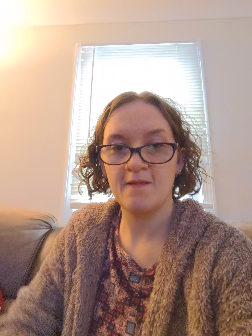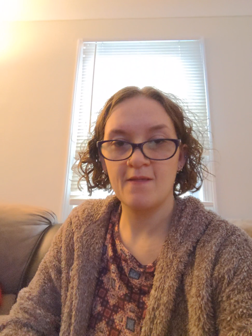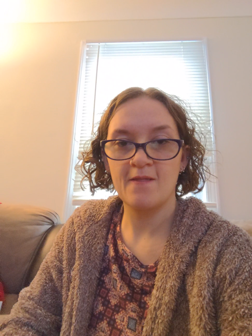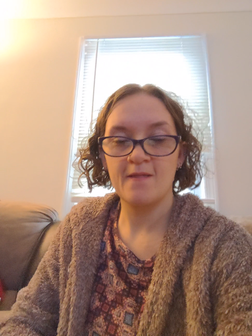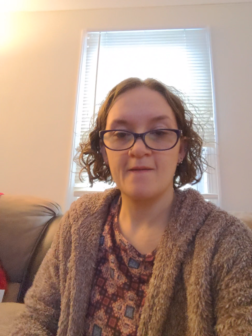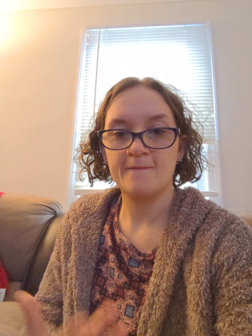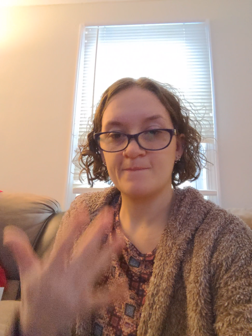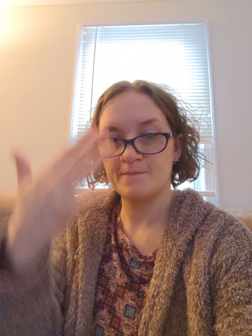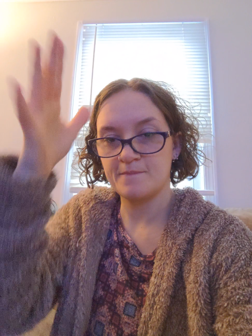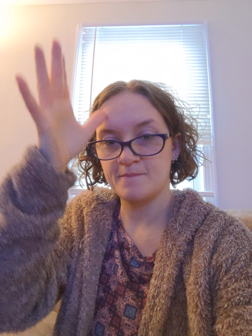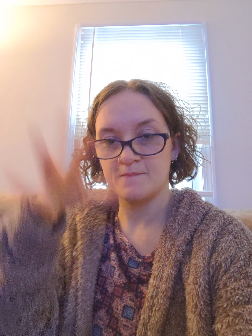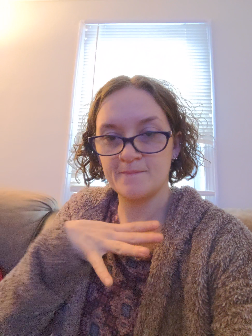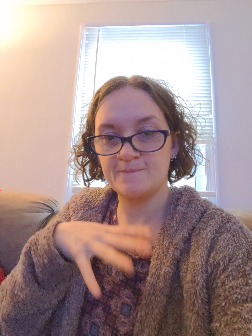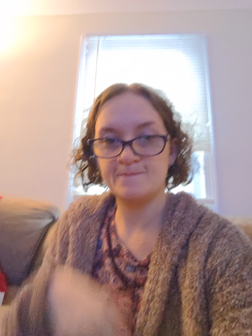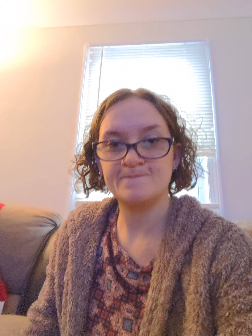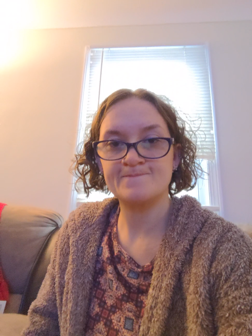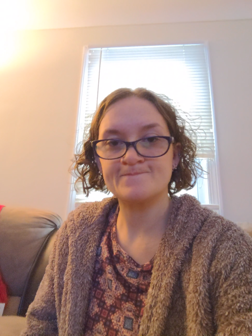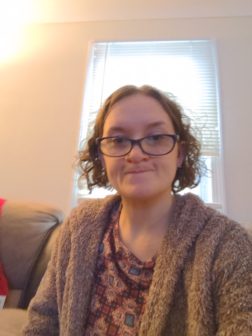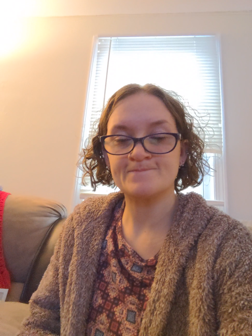fireman